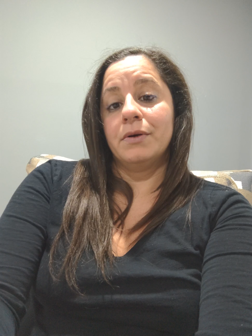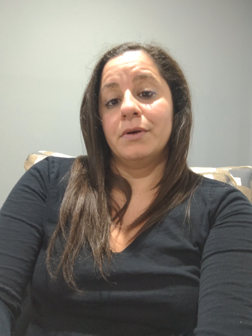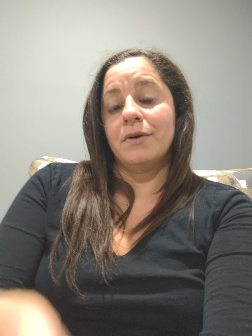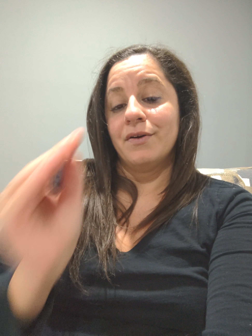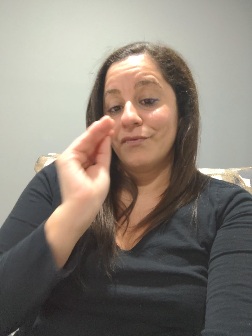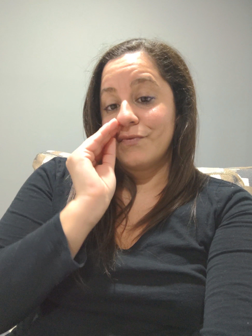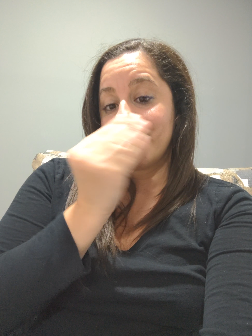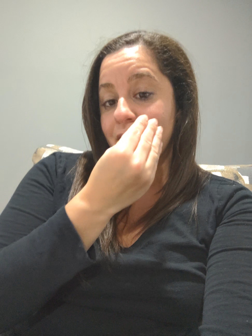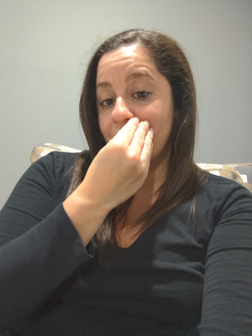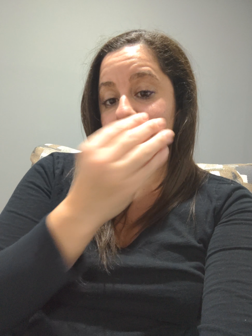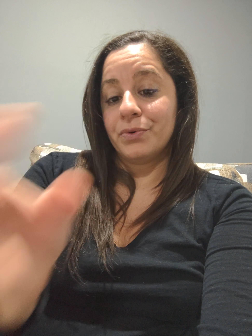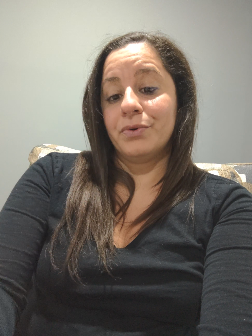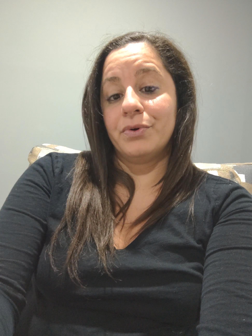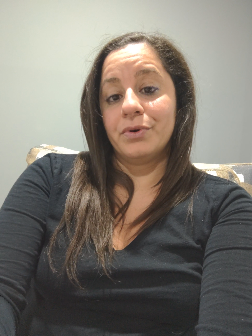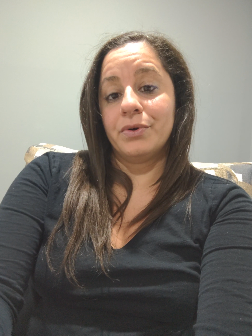flower